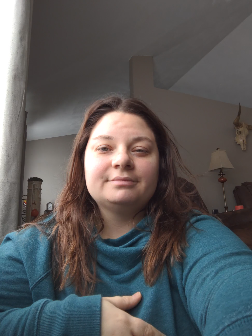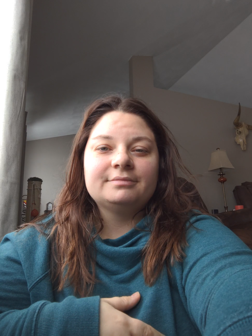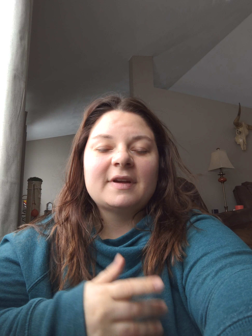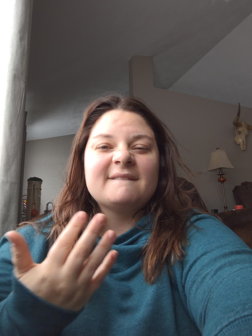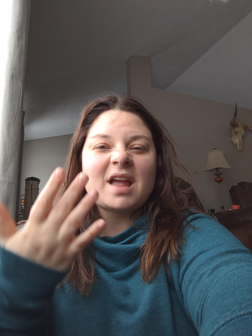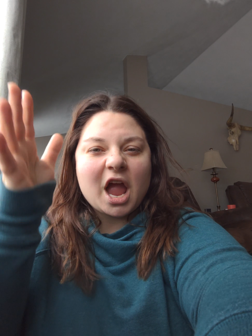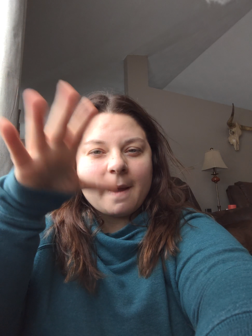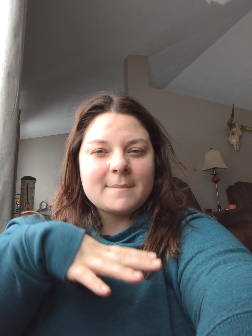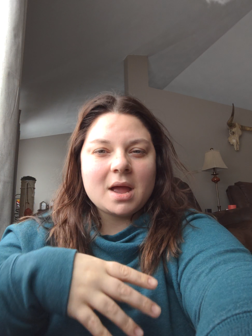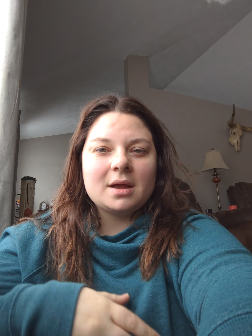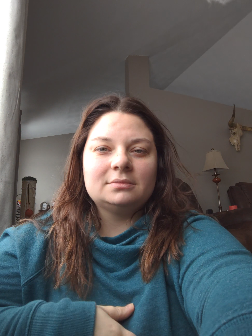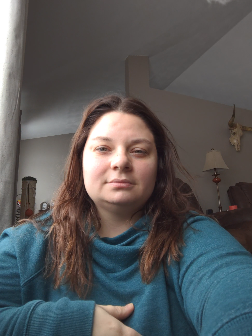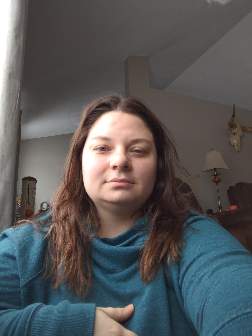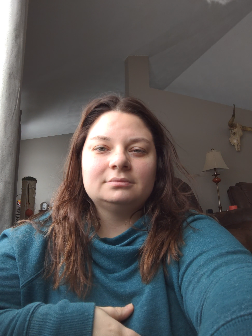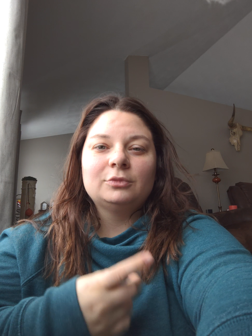fireman